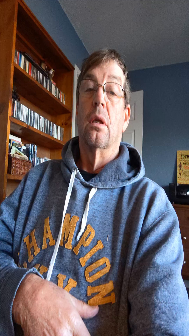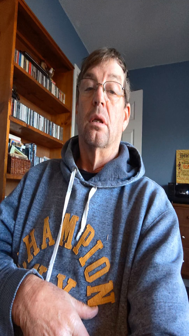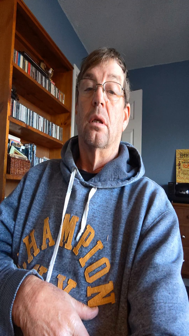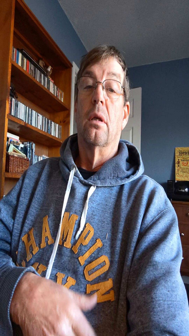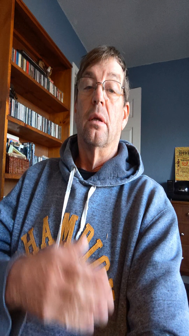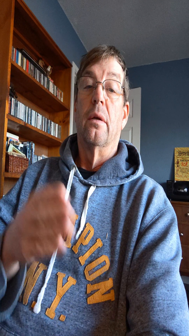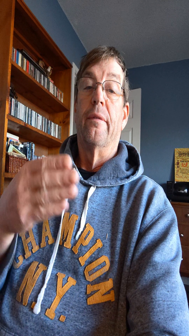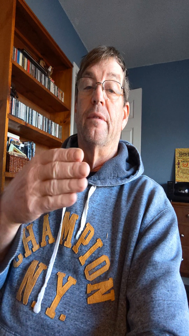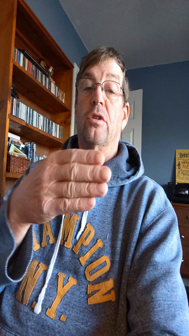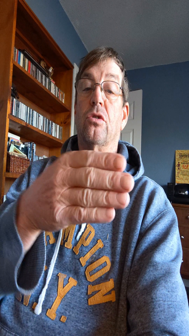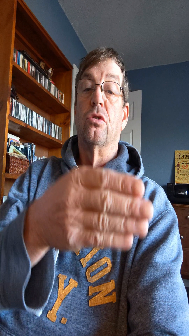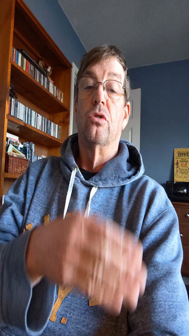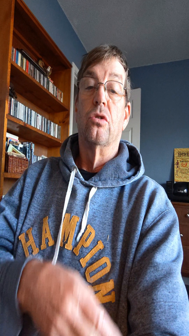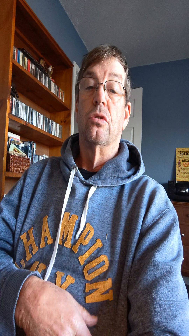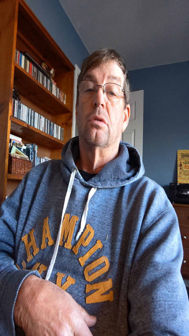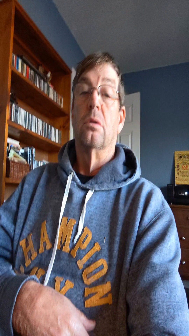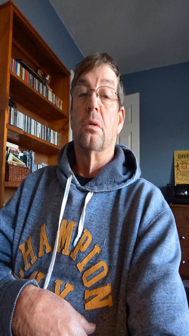fish